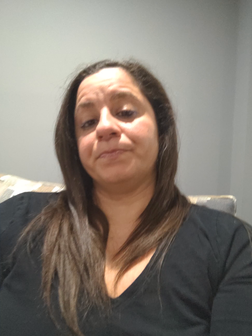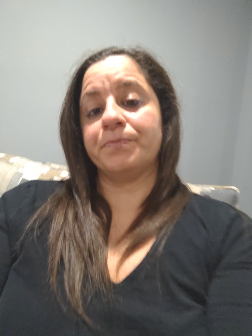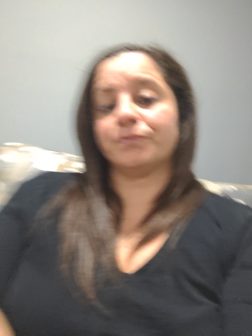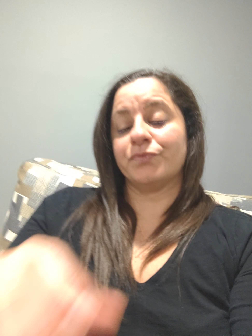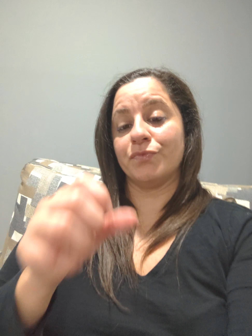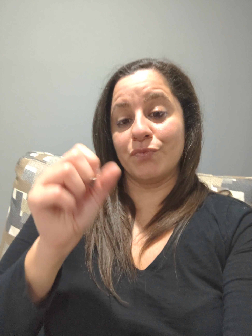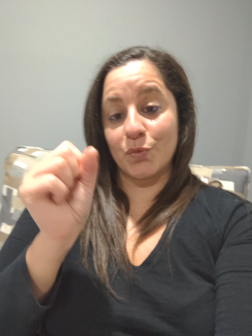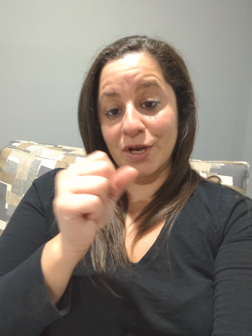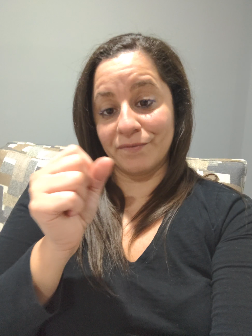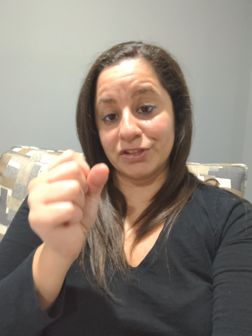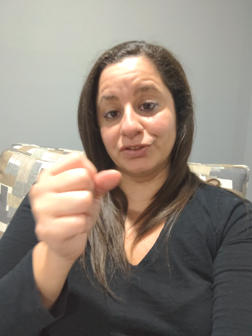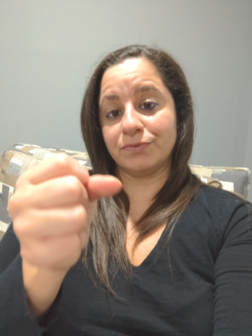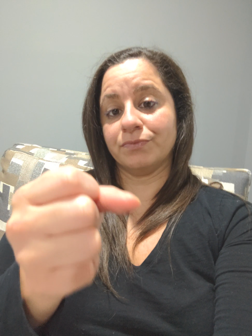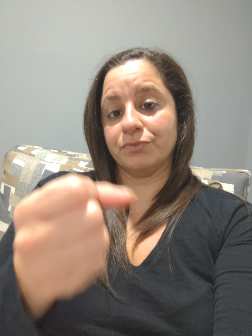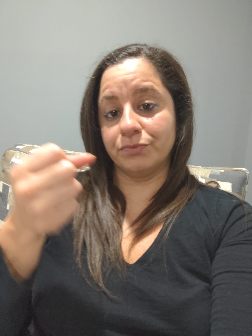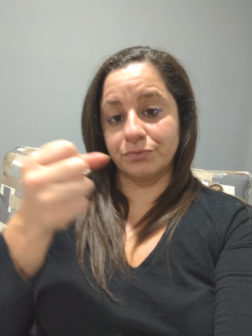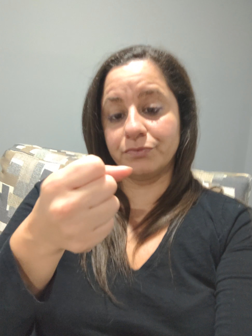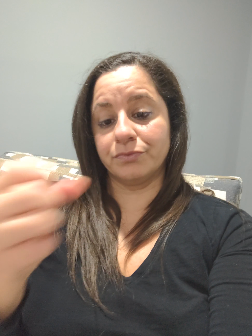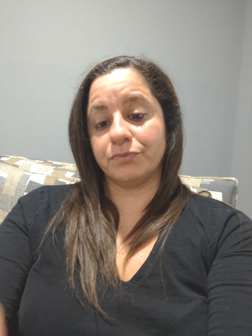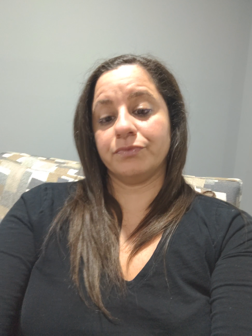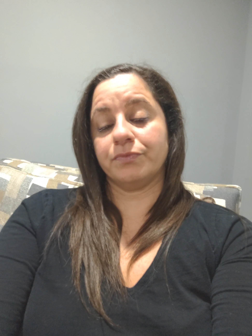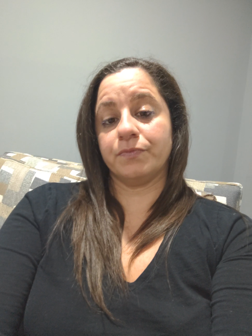refrigerator